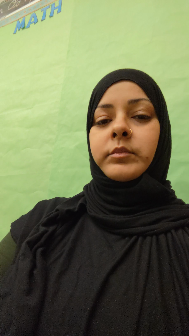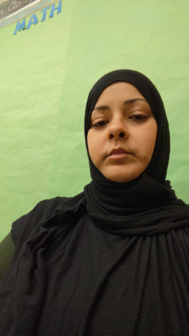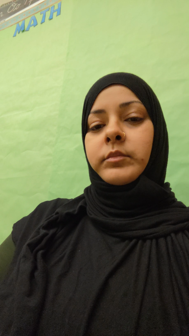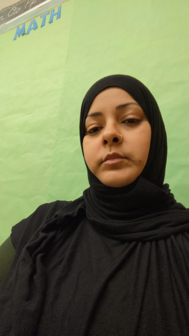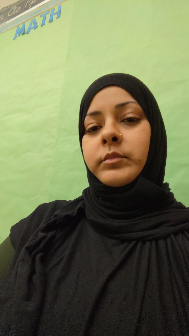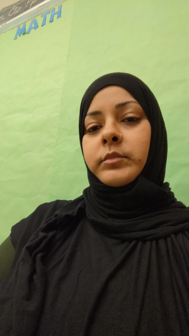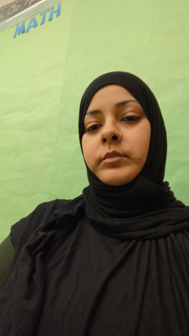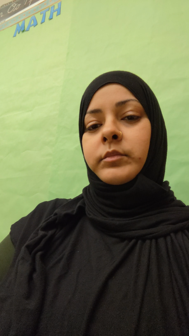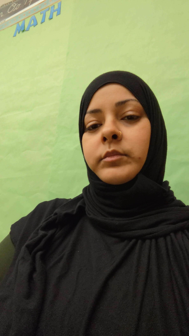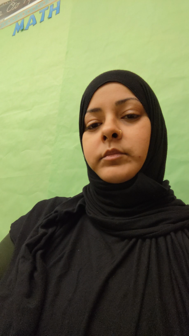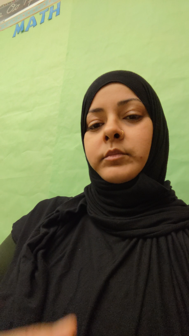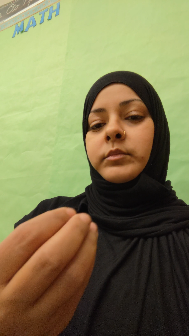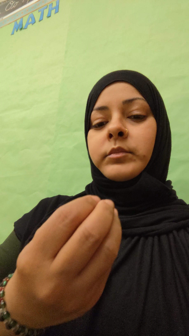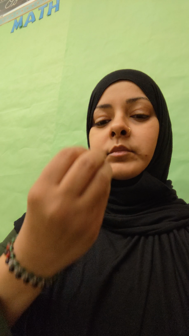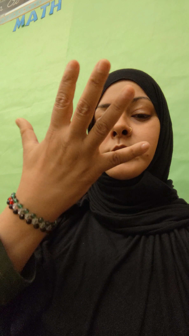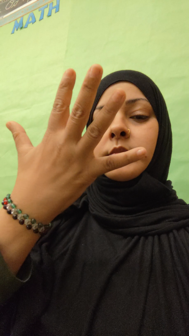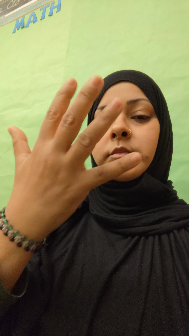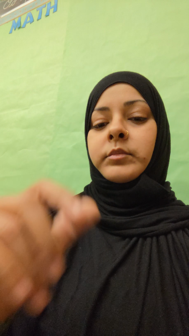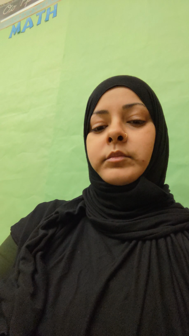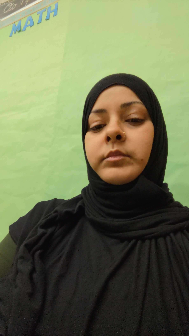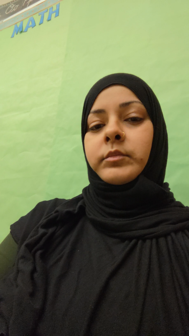plants